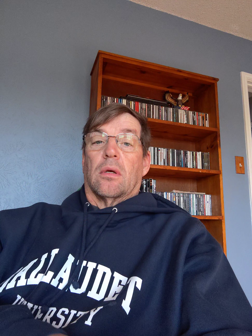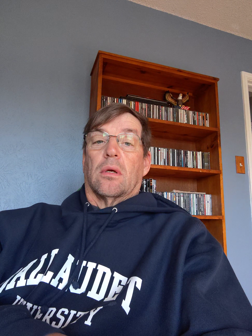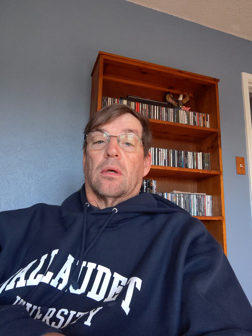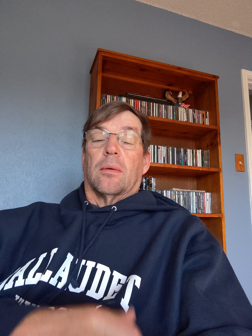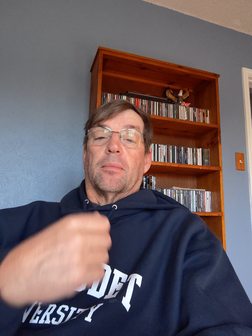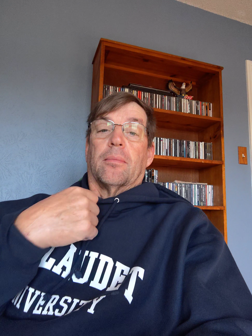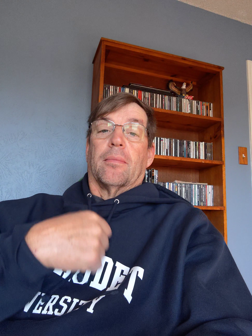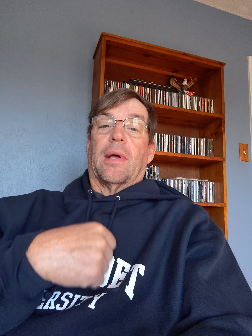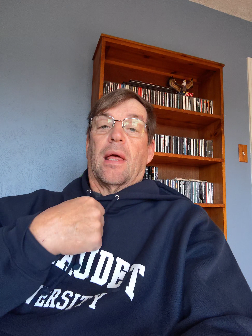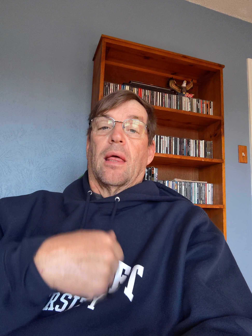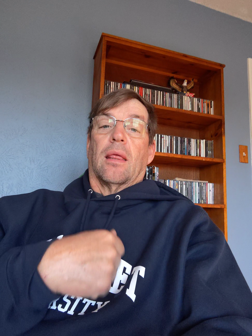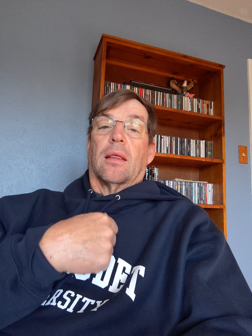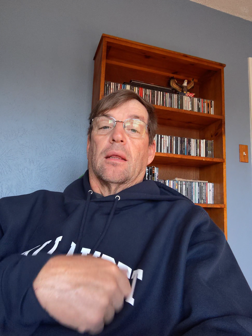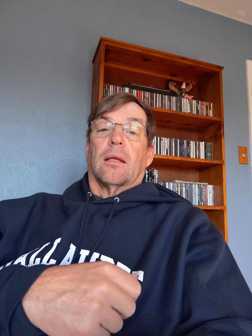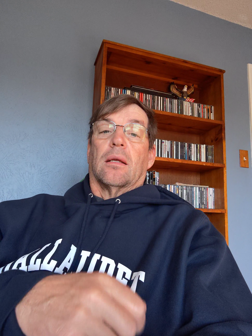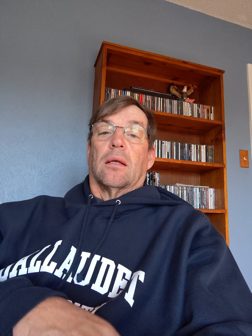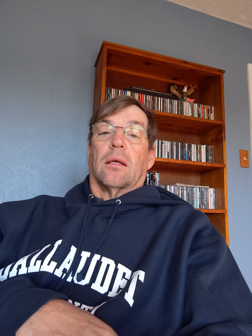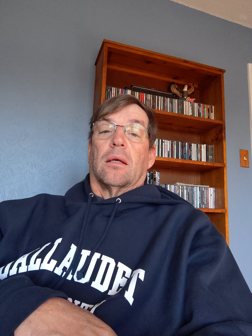bath